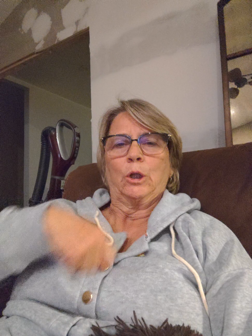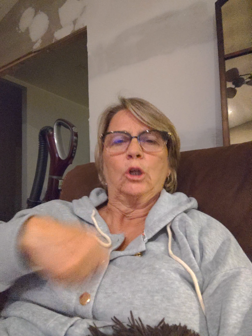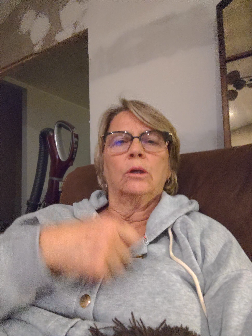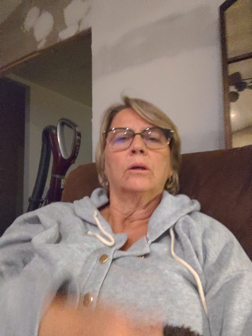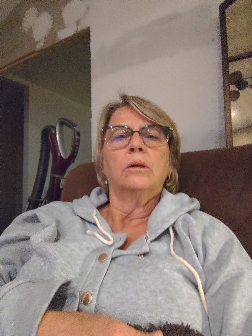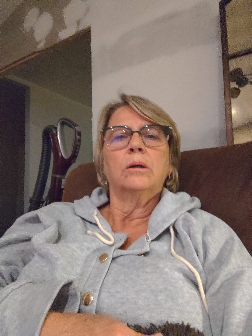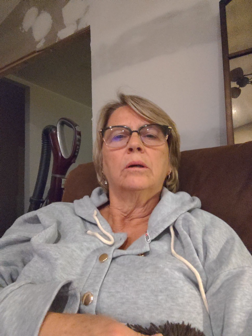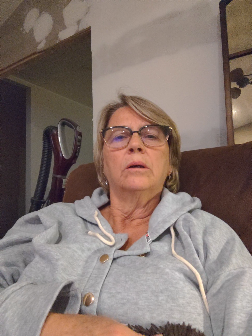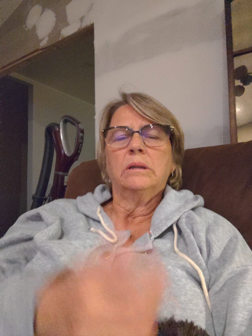zipper